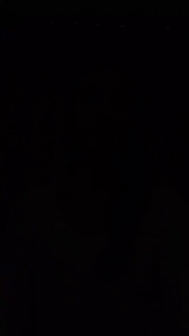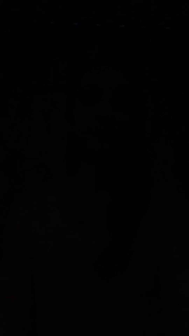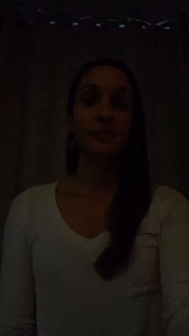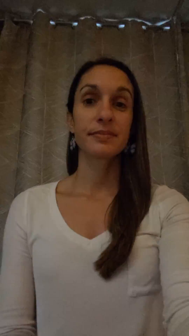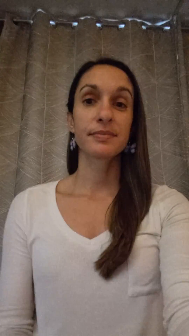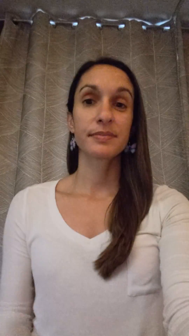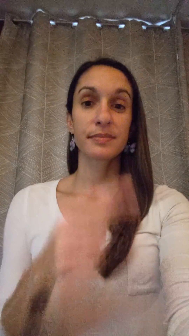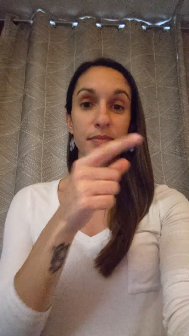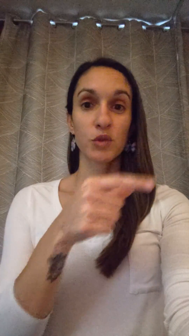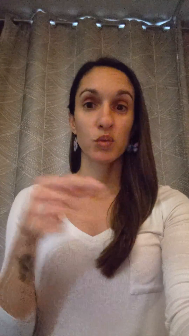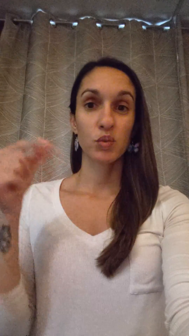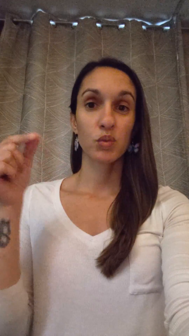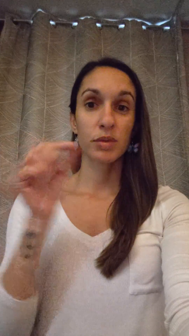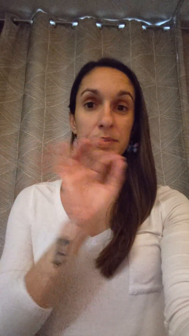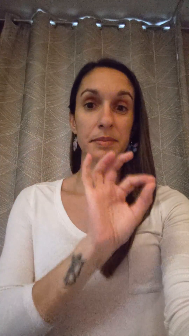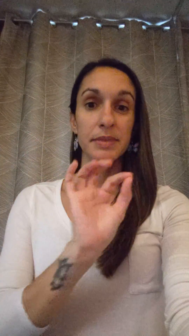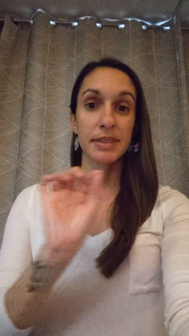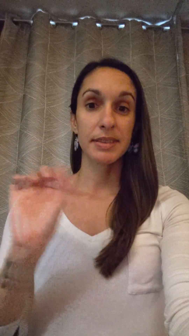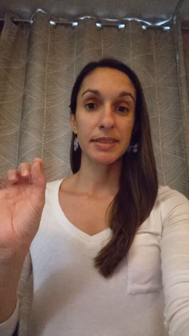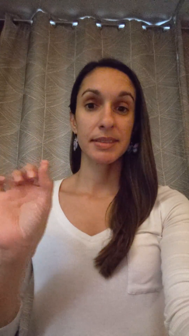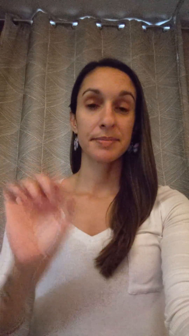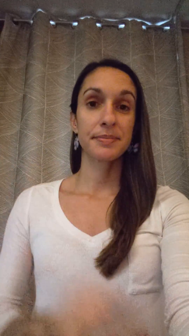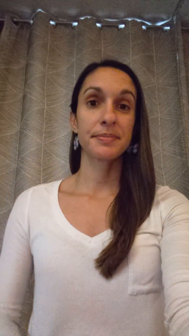peas